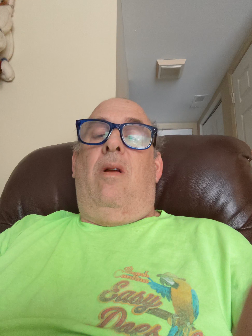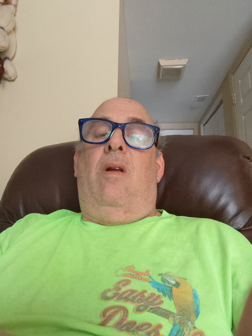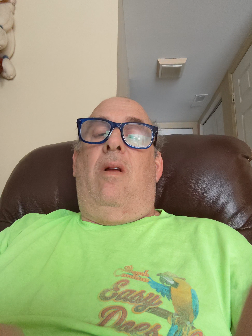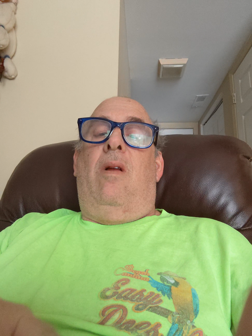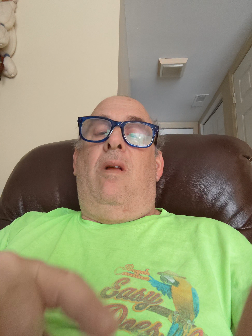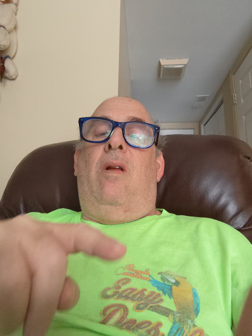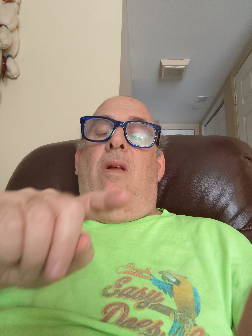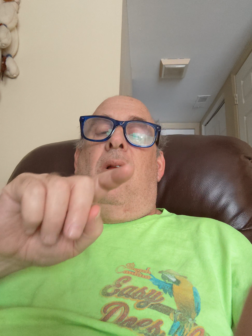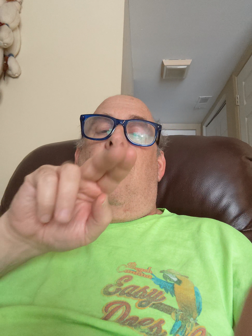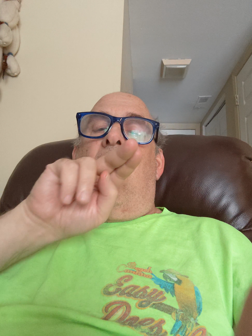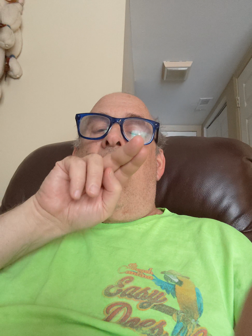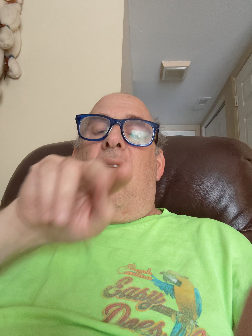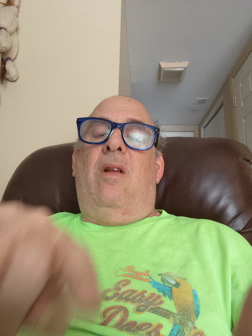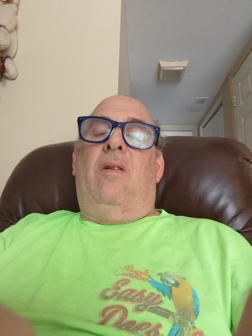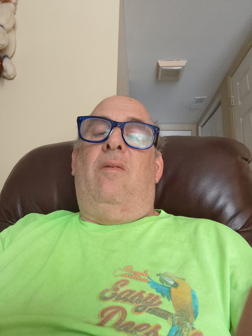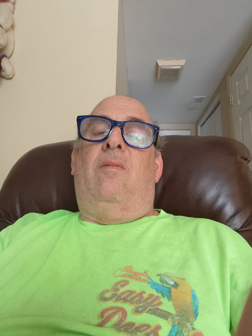tongue